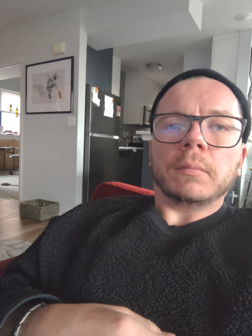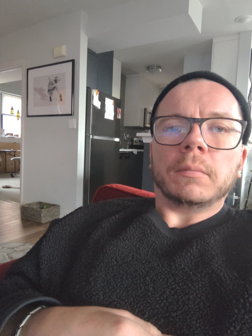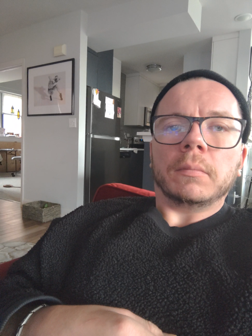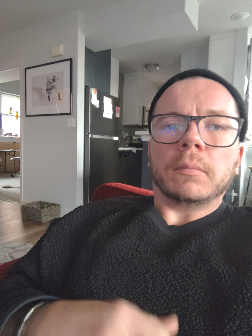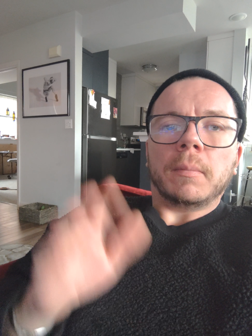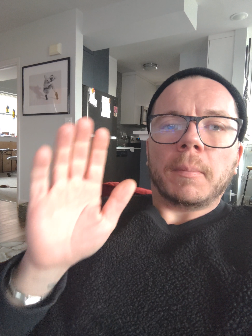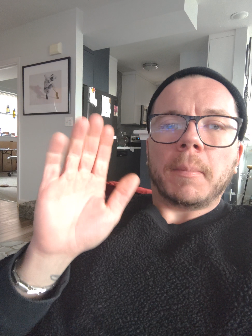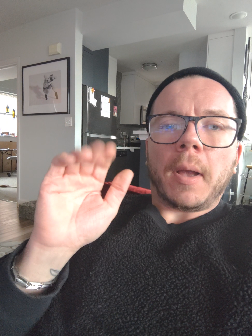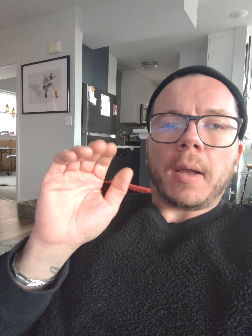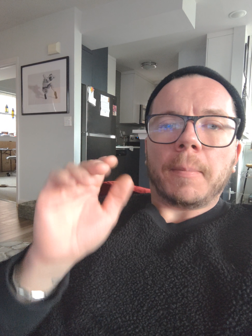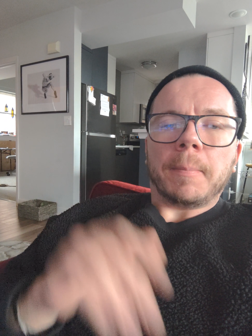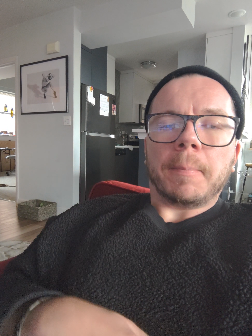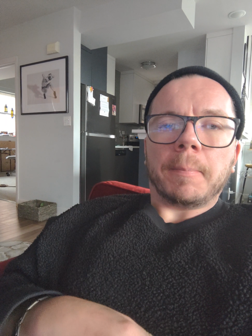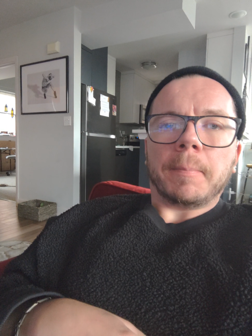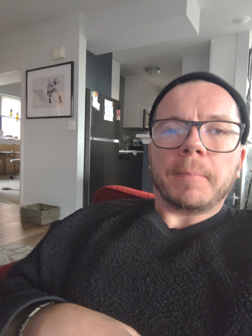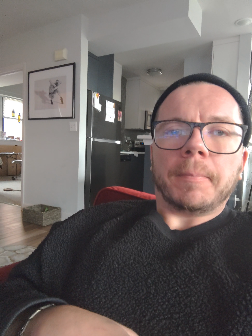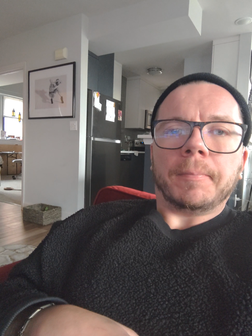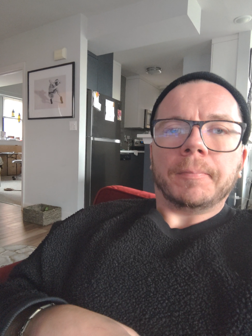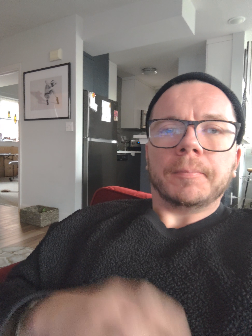bye